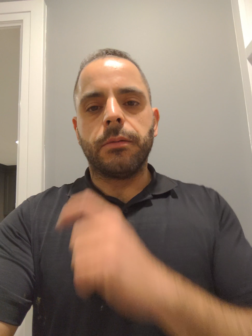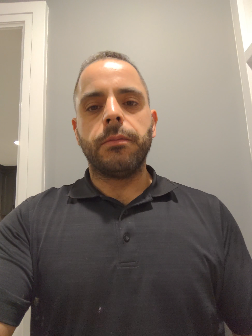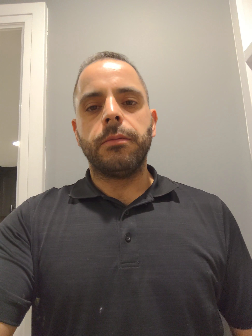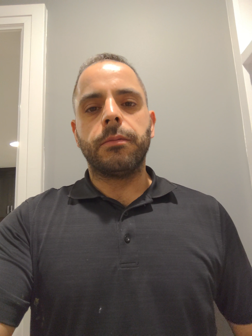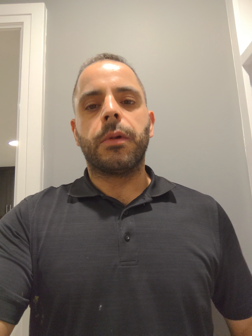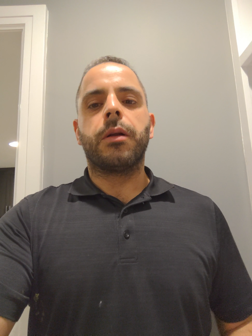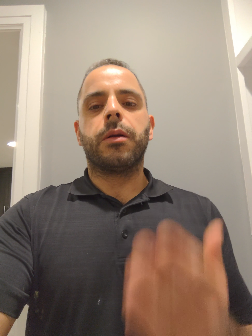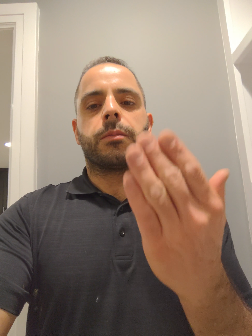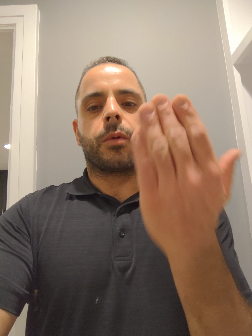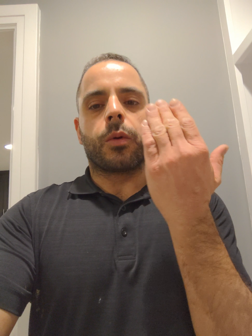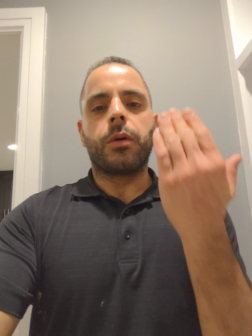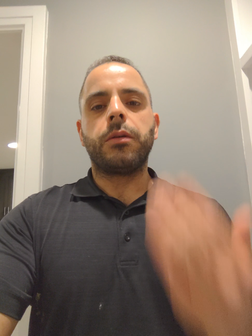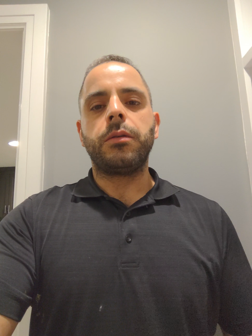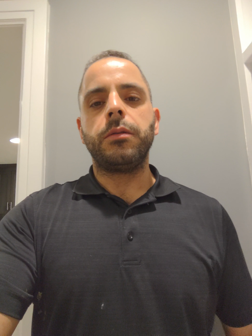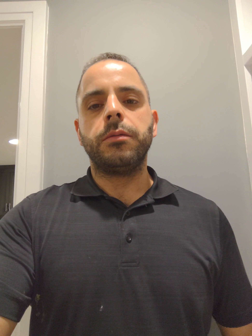morning